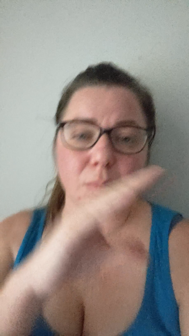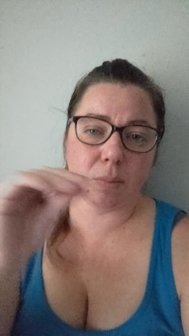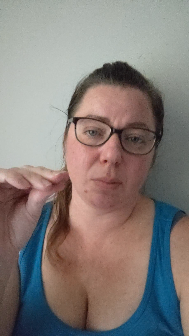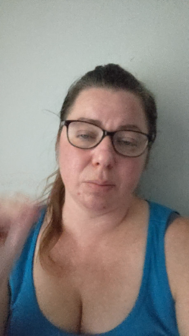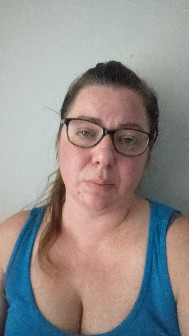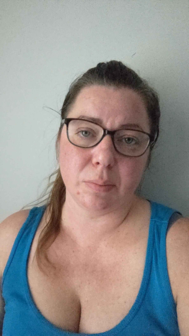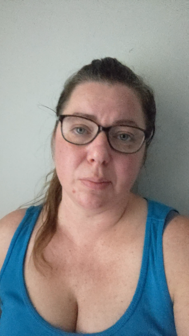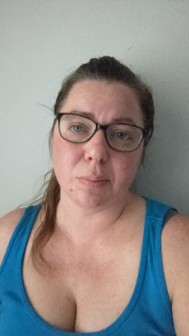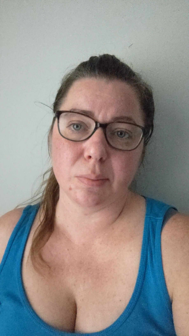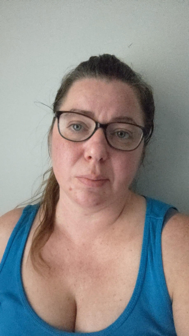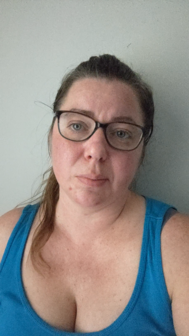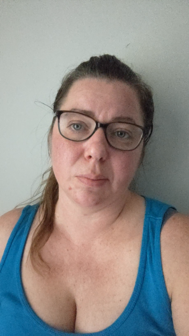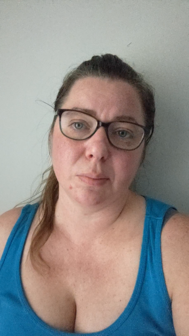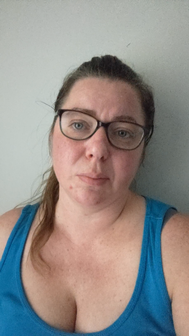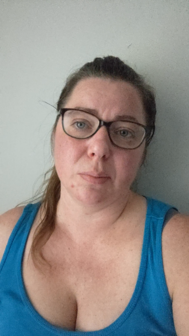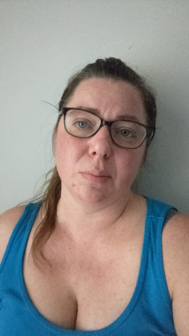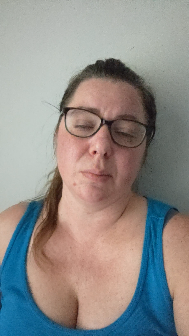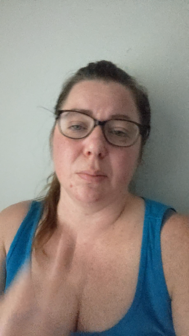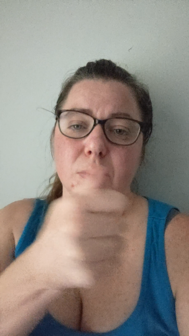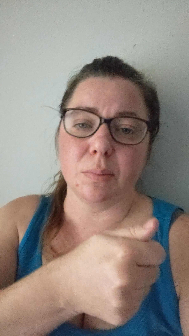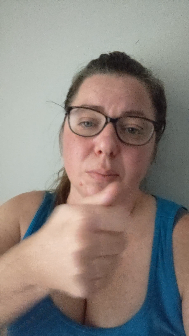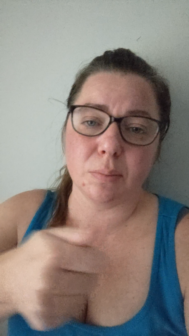each